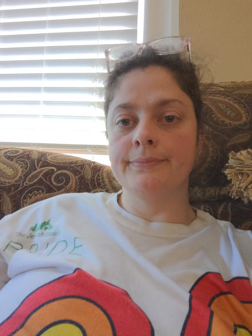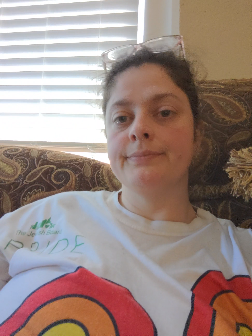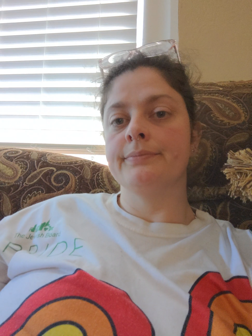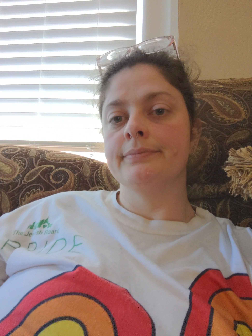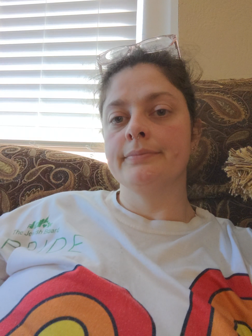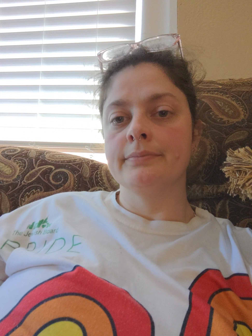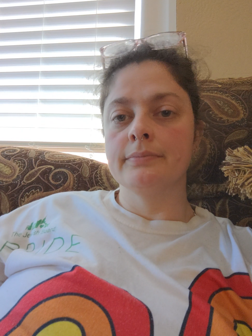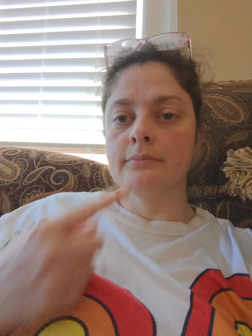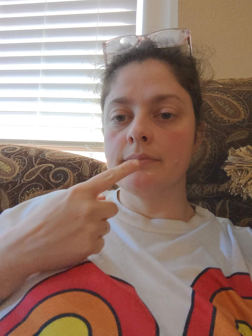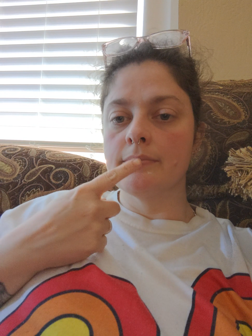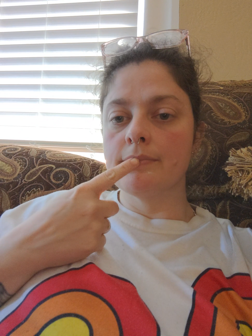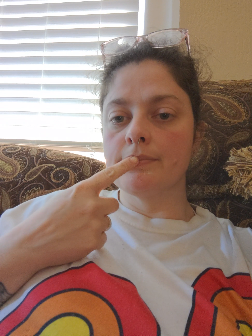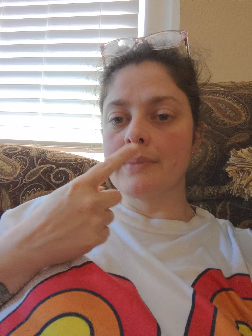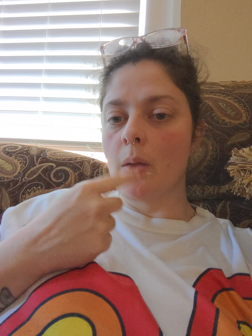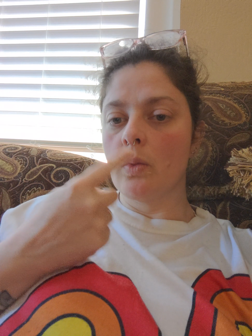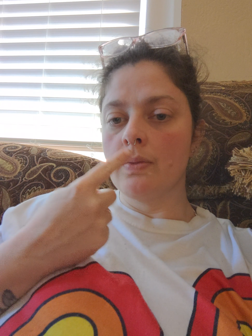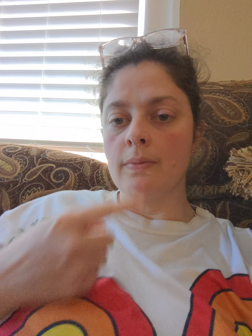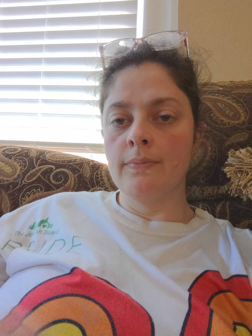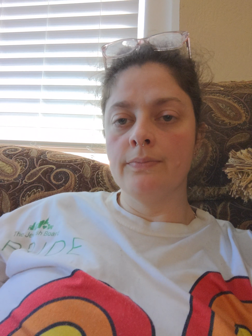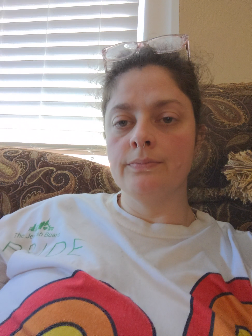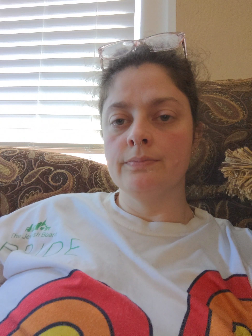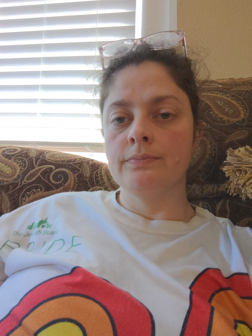mouth